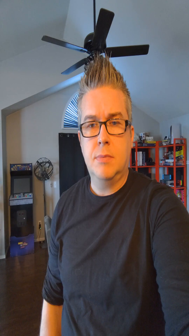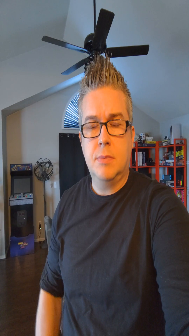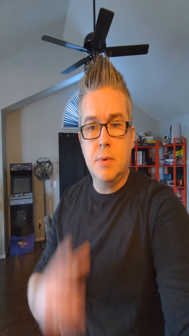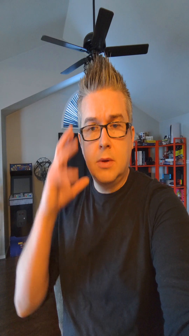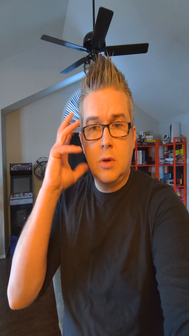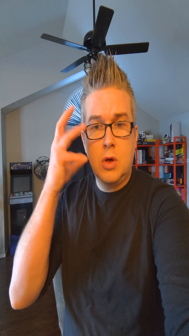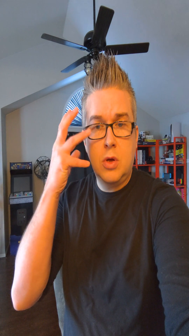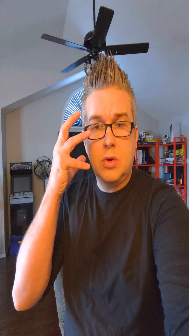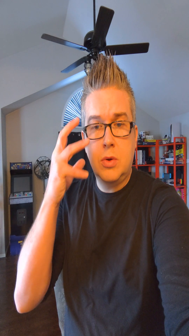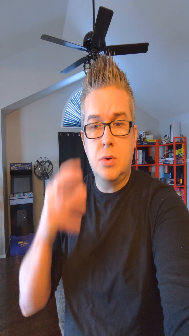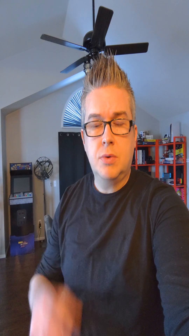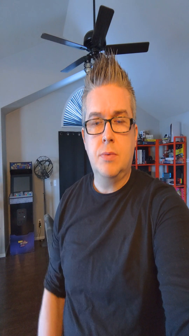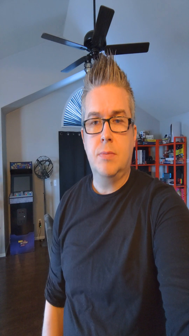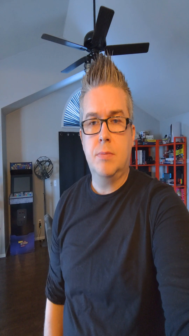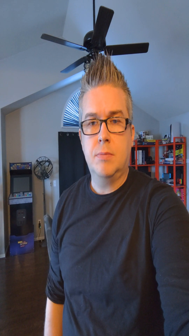radio